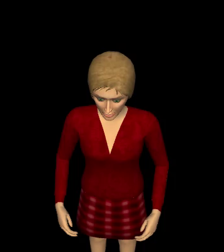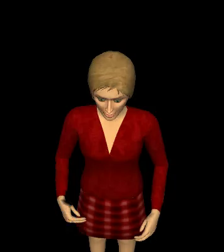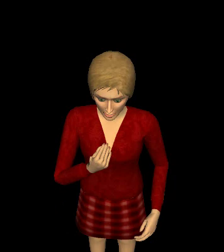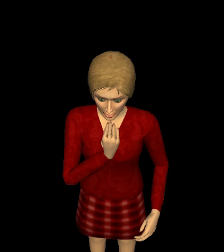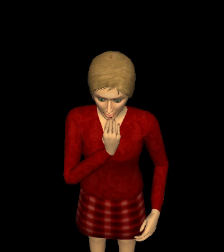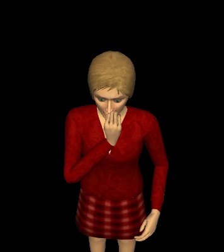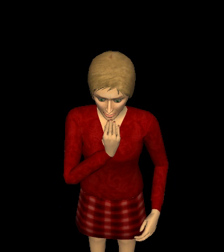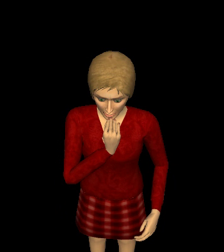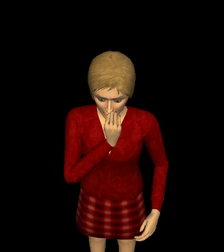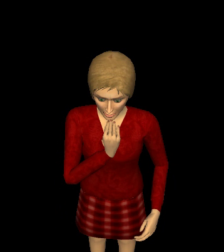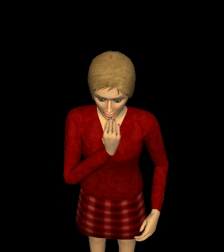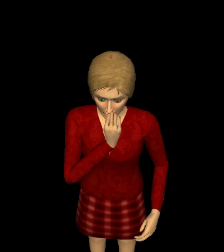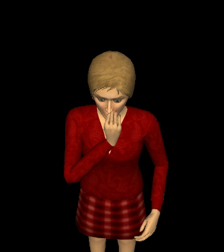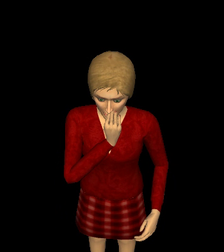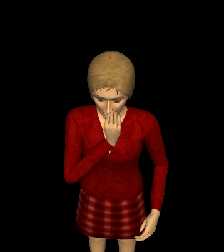وجبة